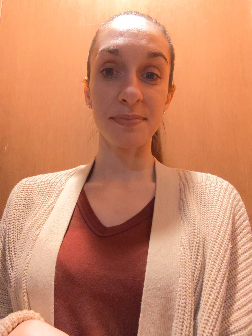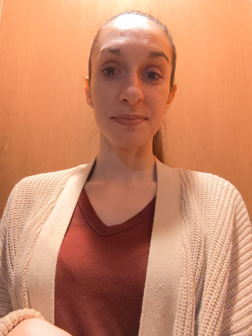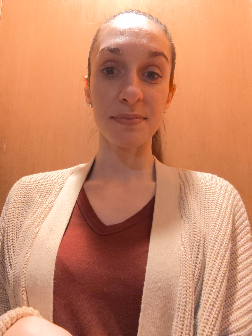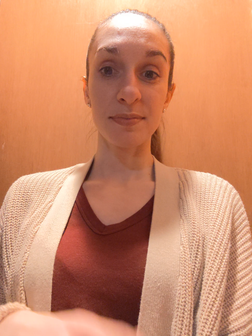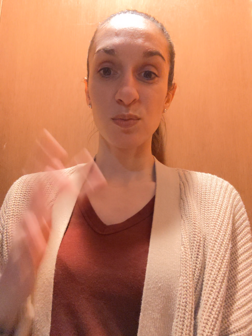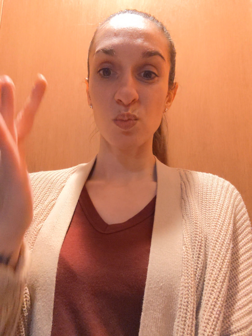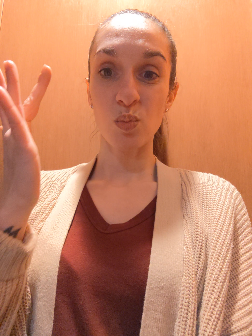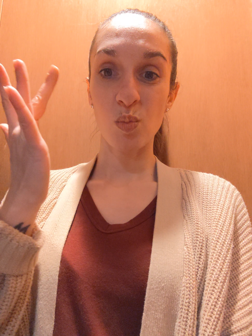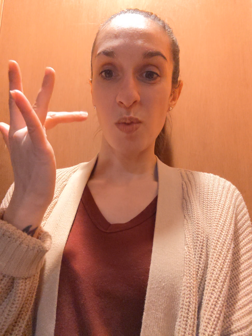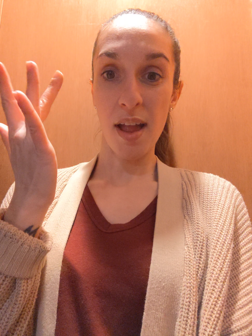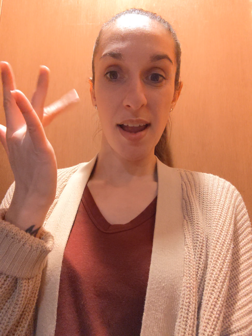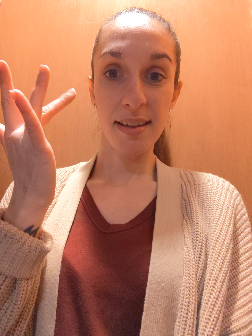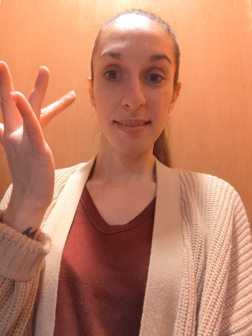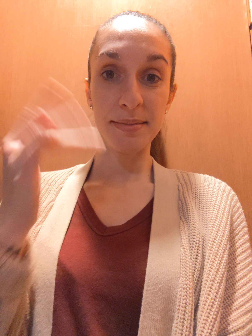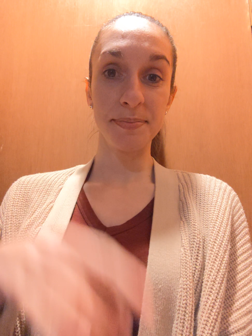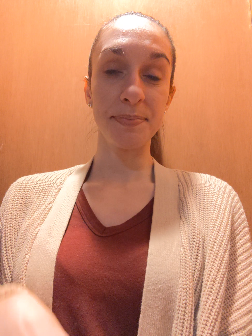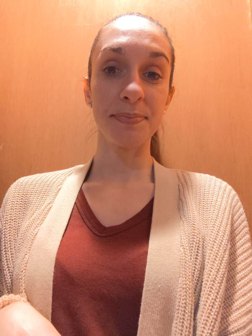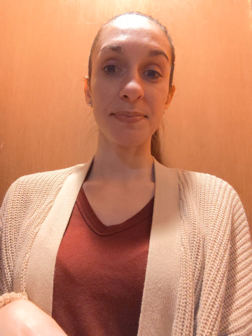why